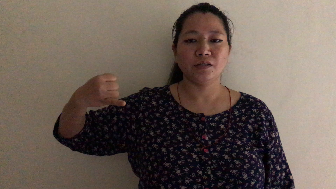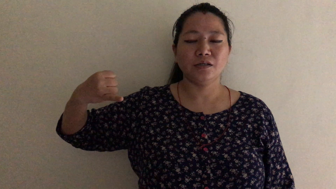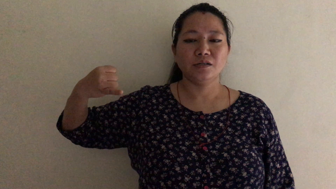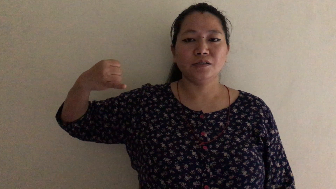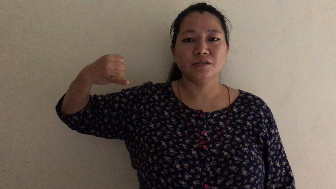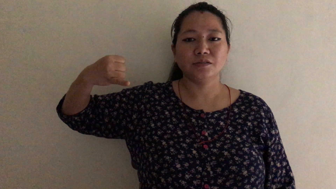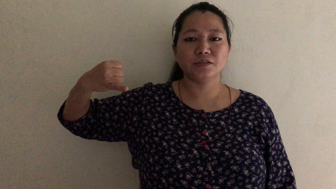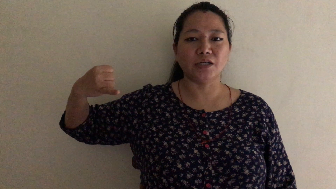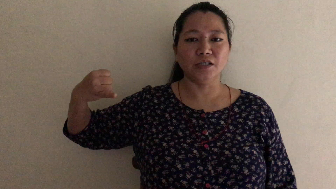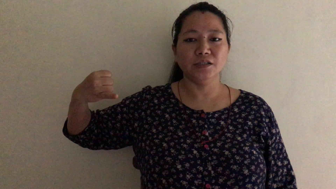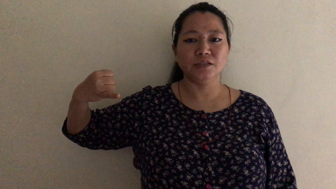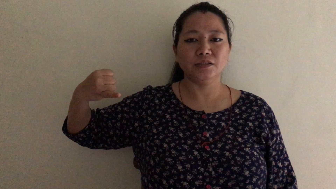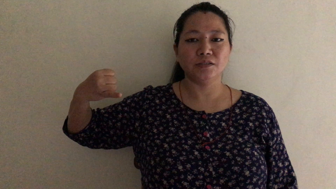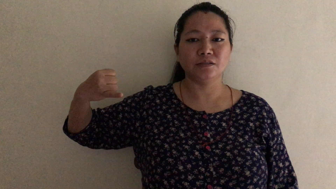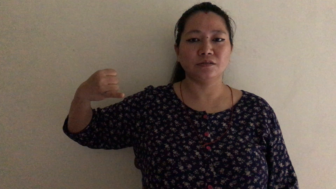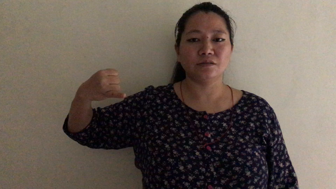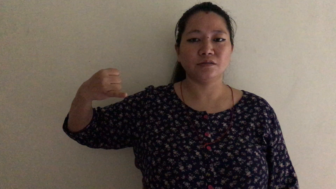ढ